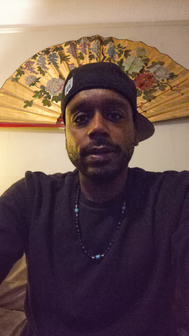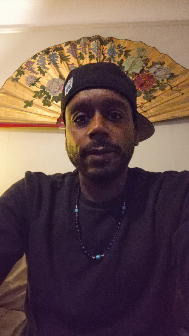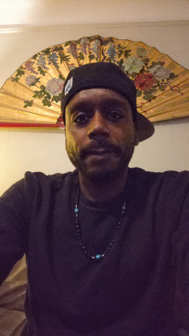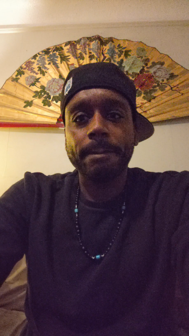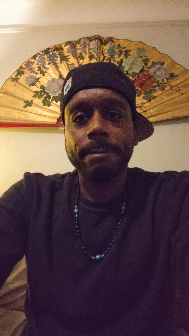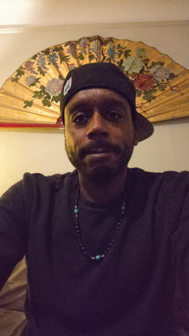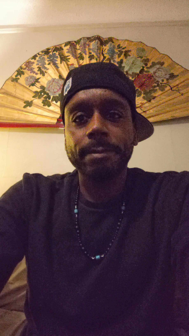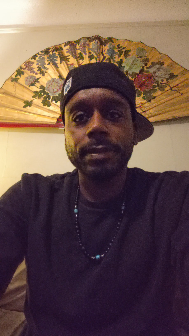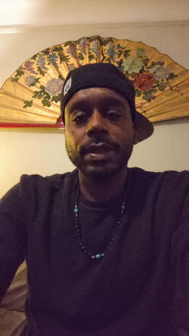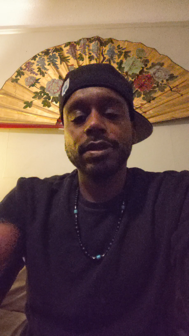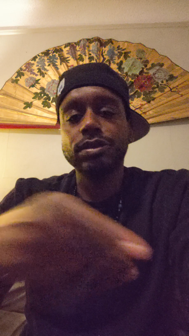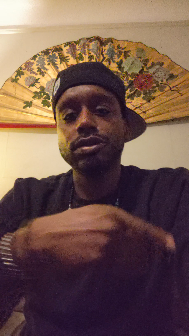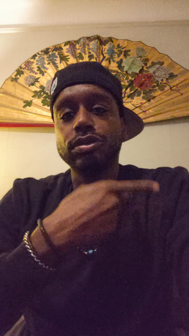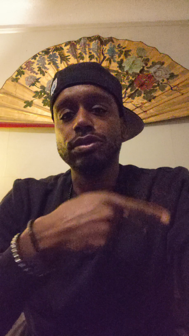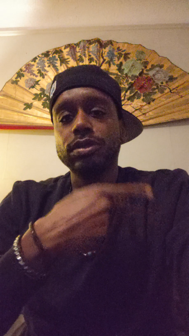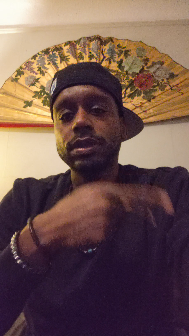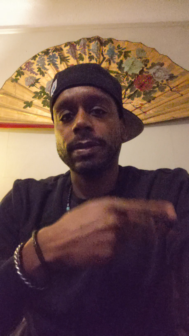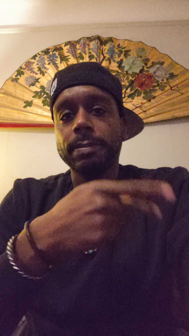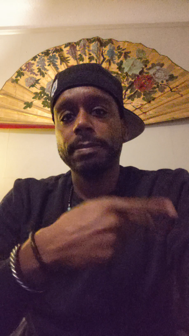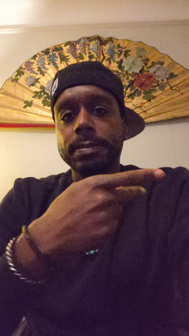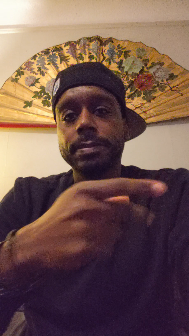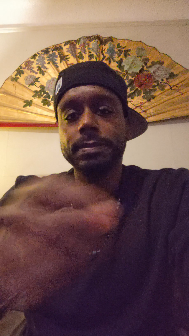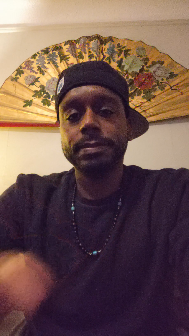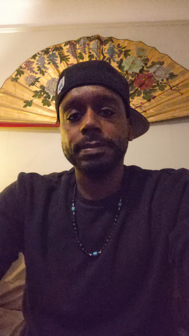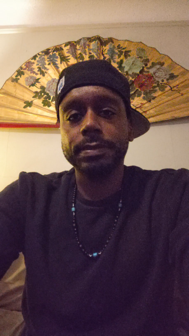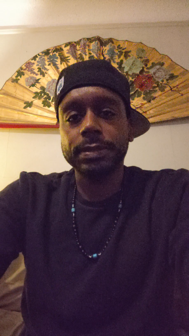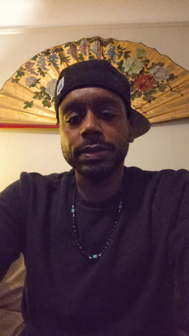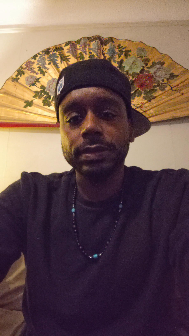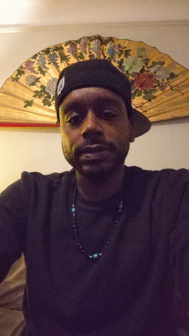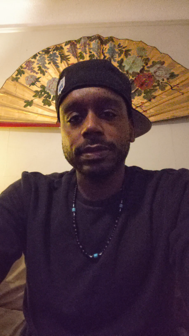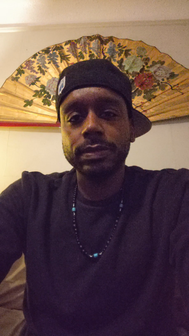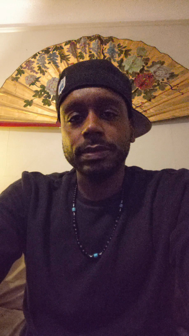sheep